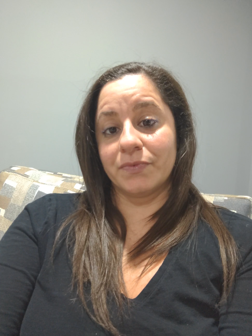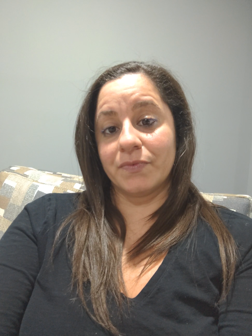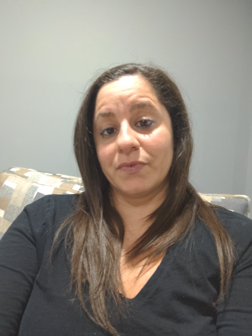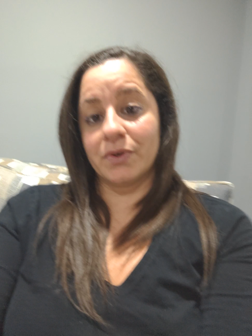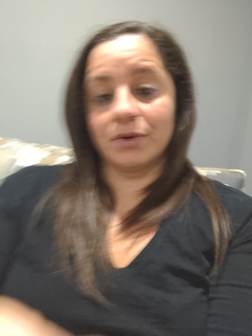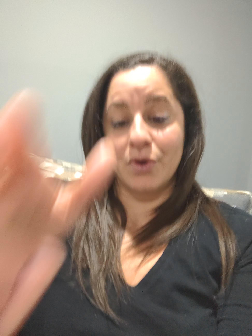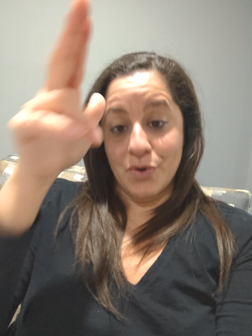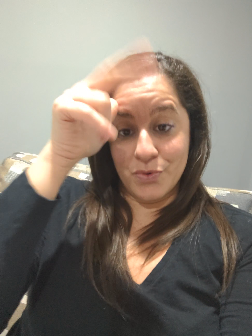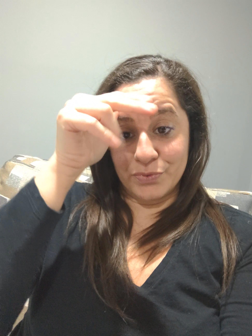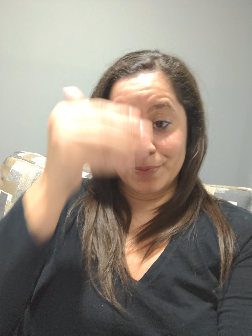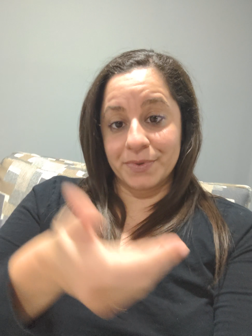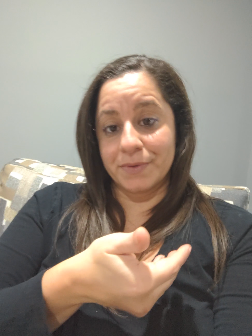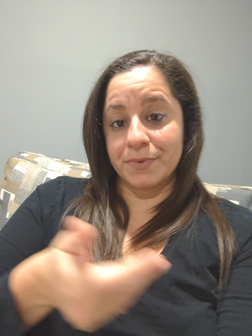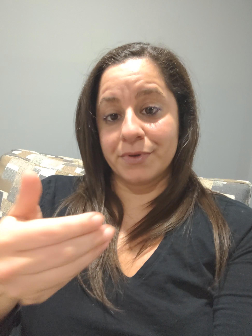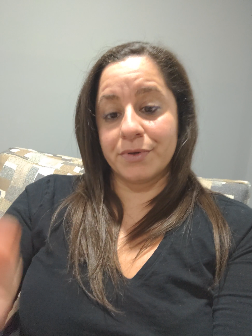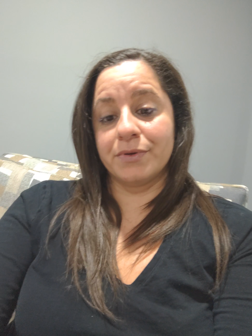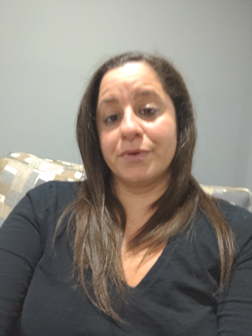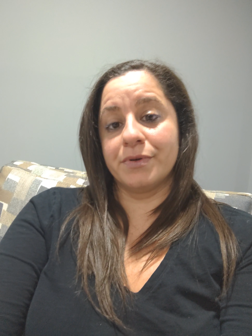donkey